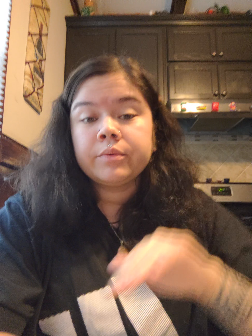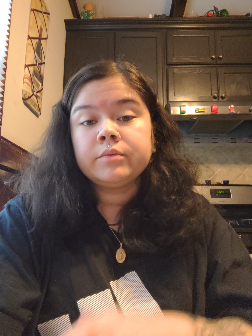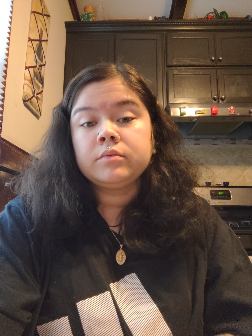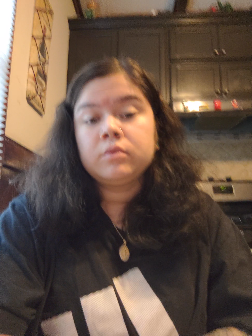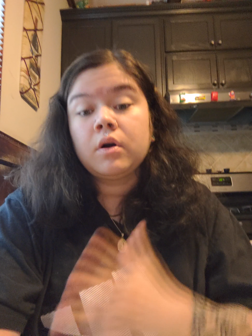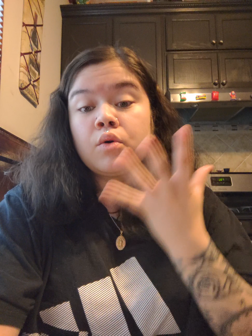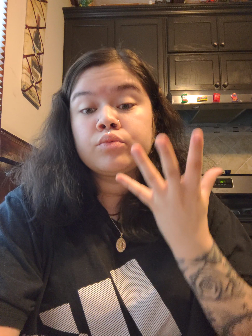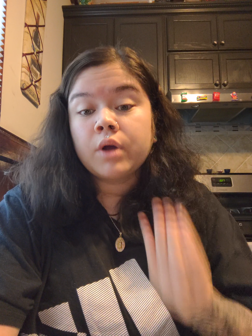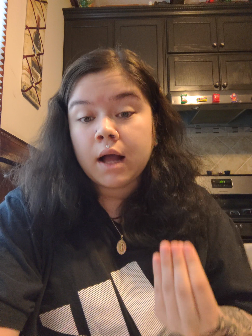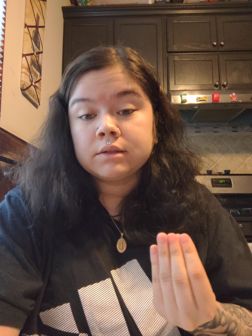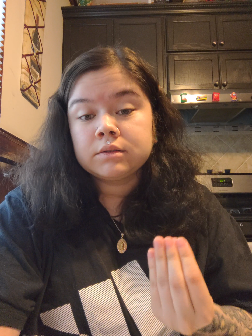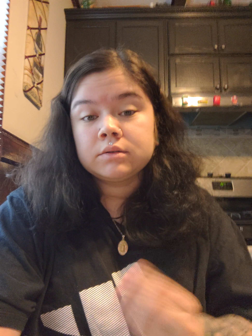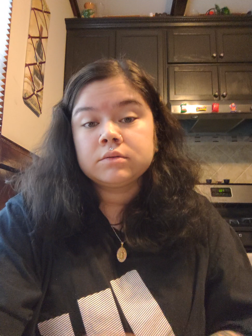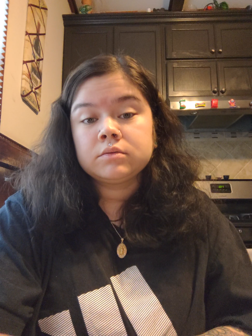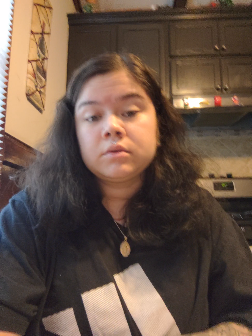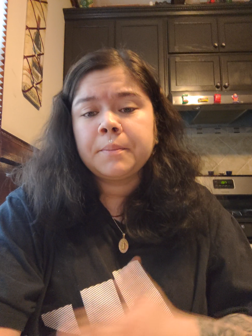wet